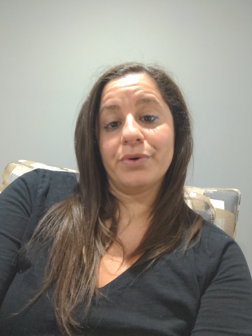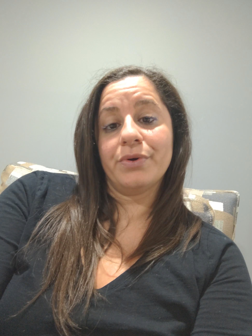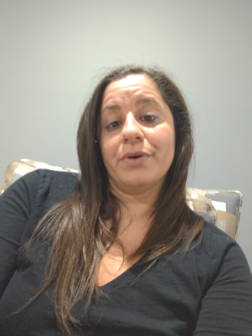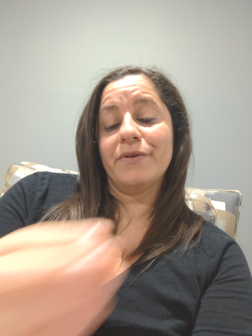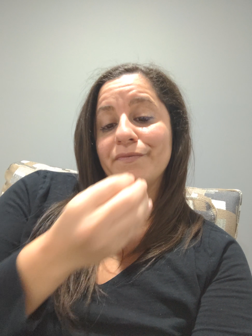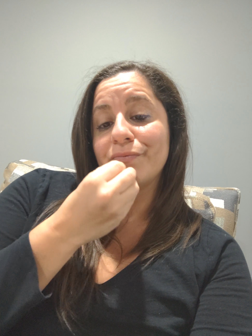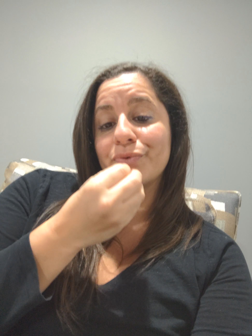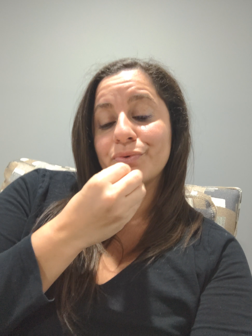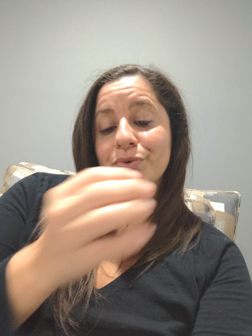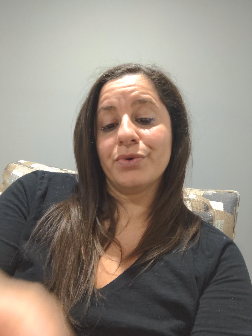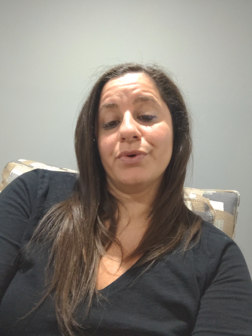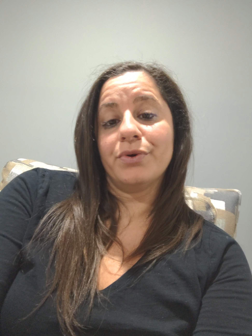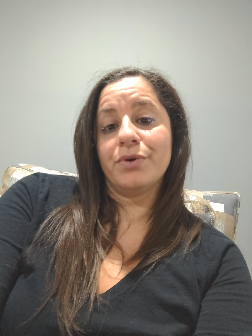food